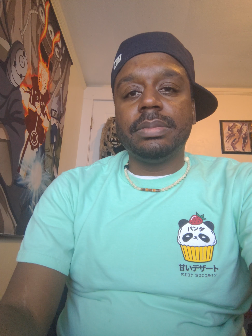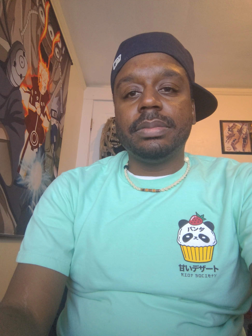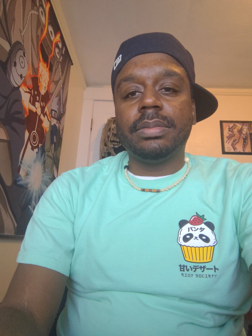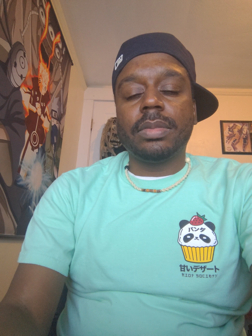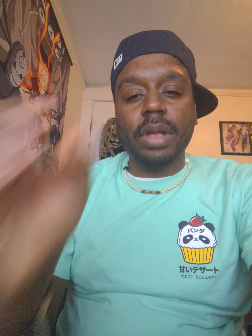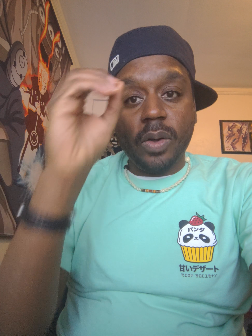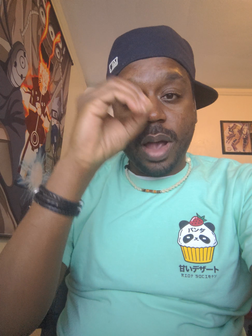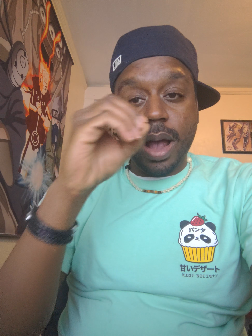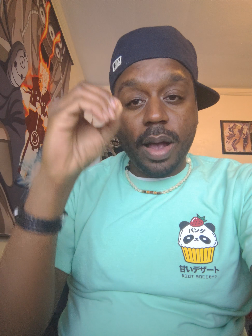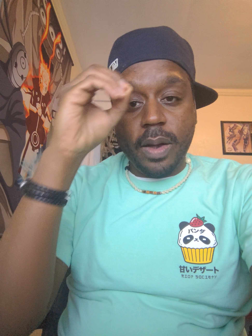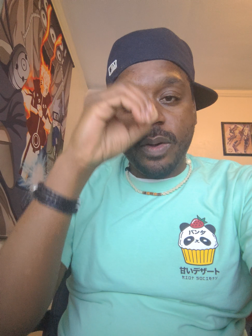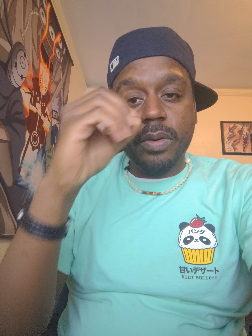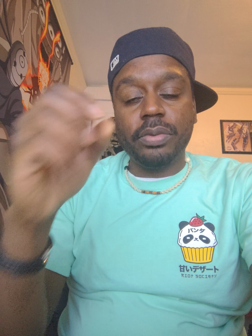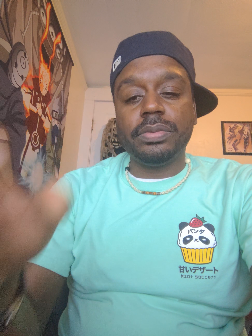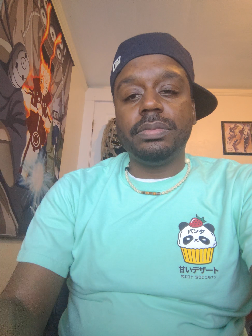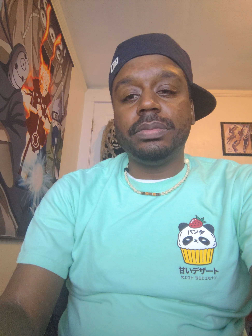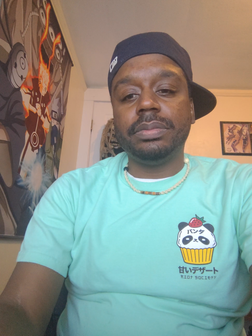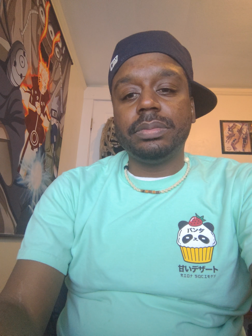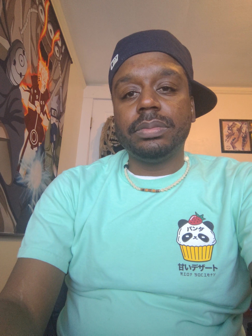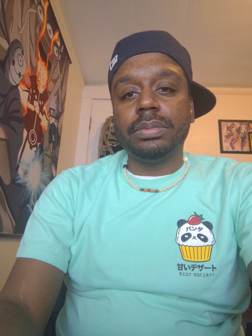owl